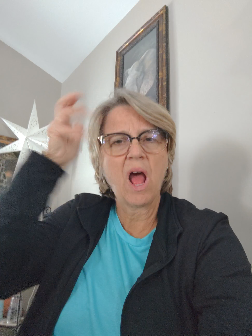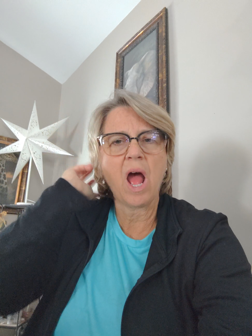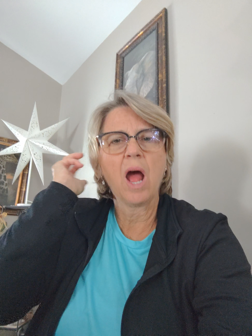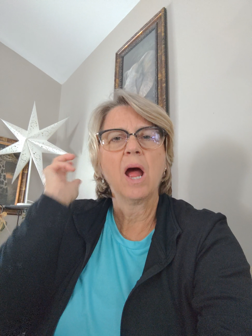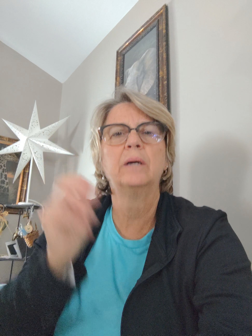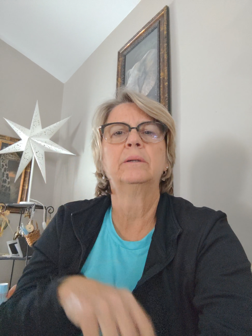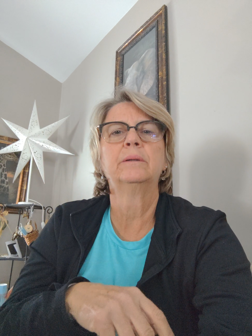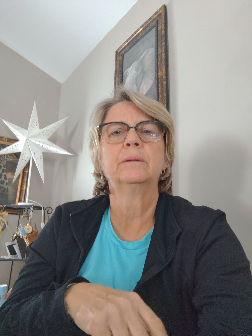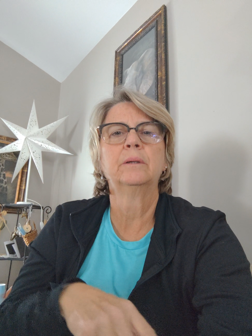lion